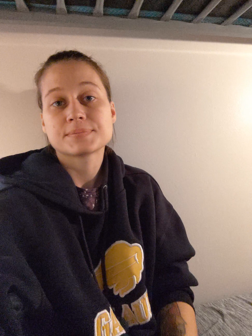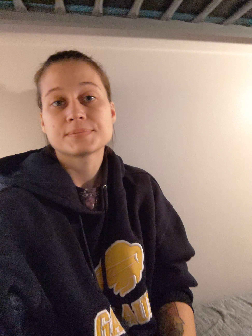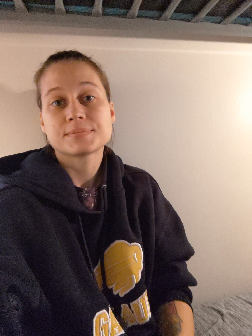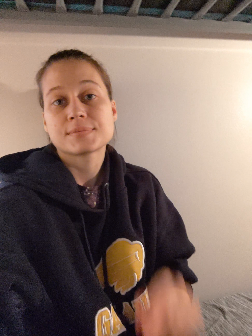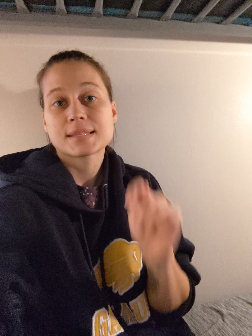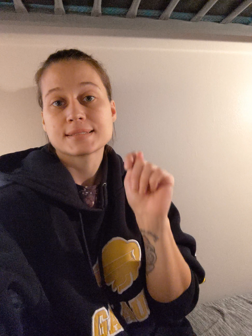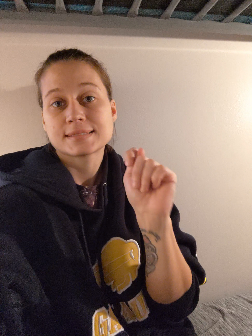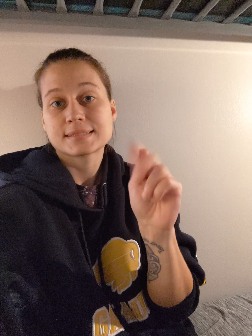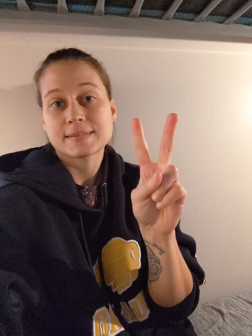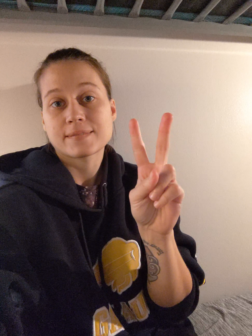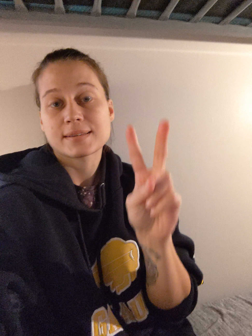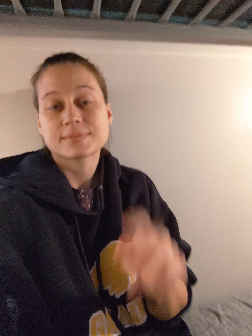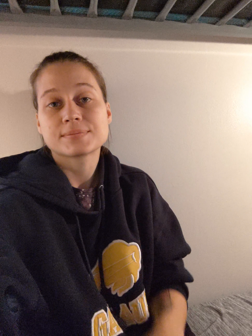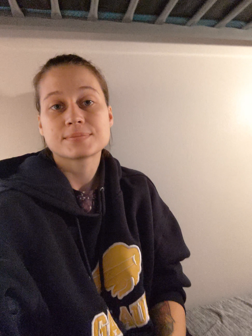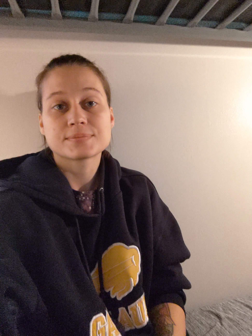TV